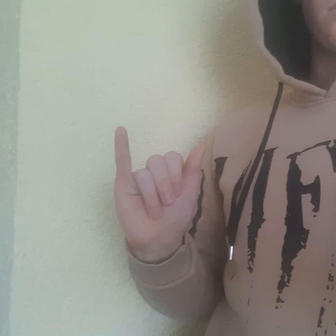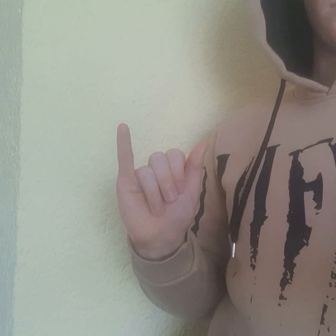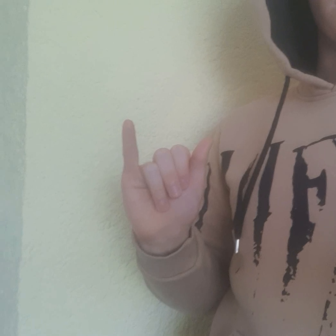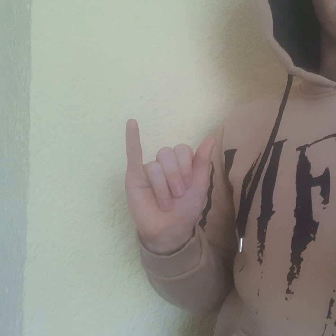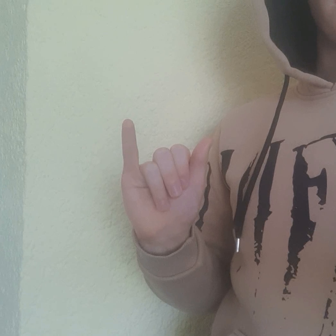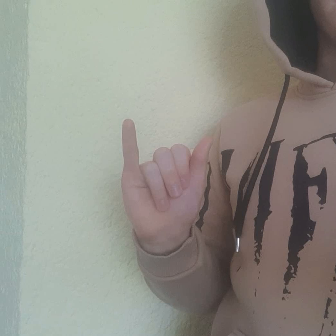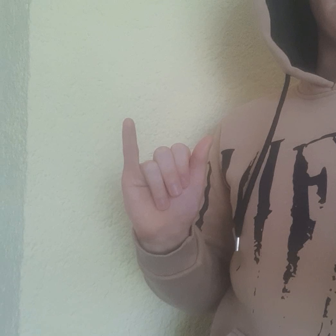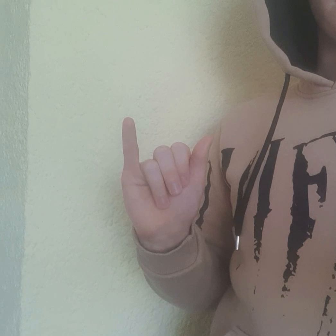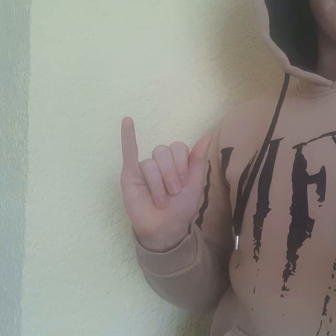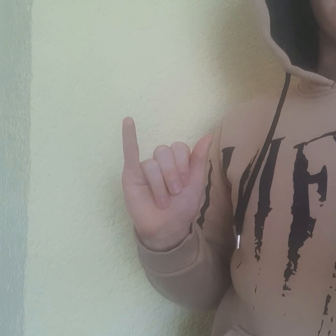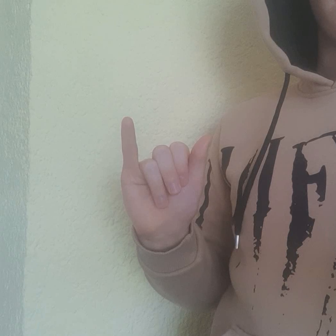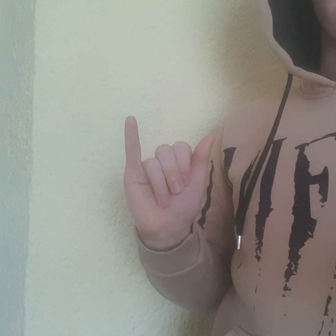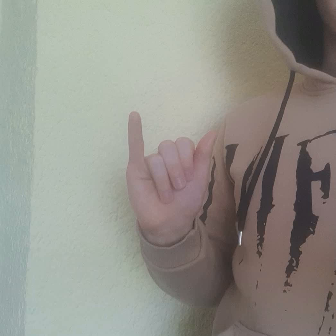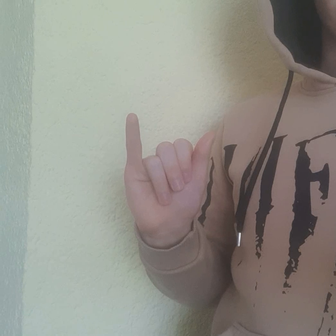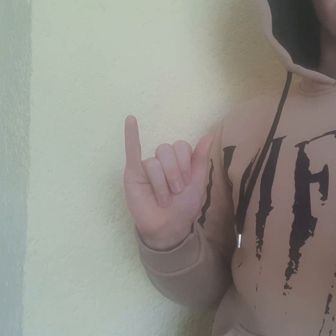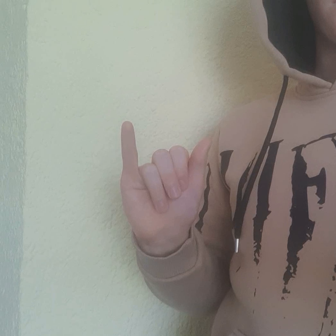У